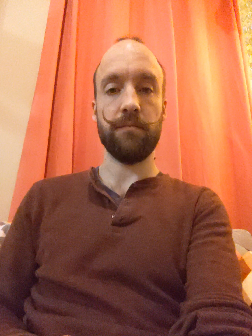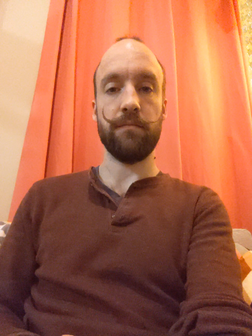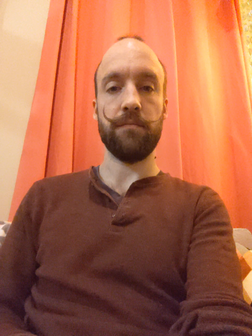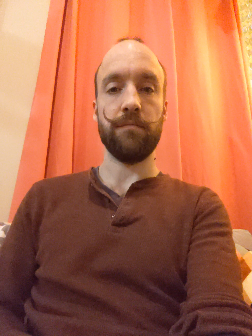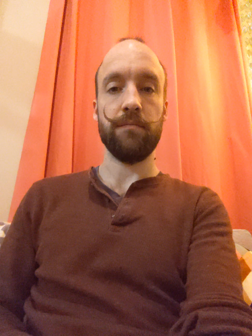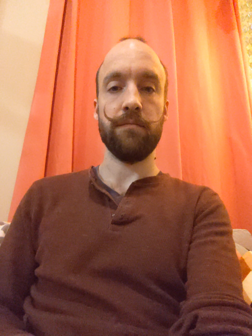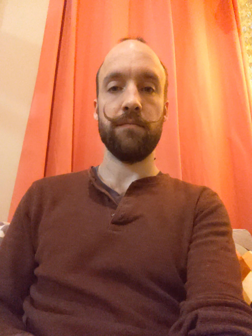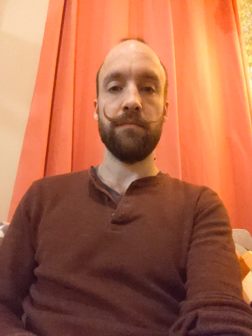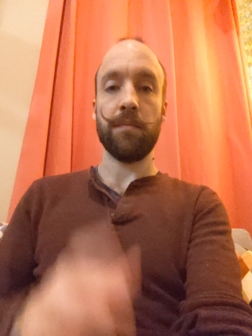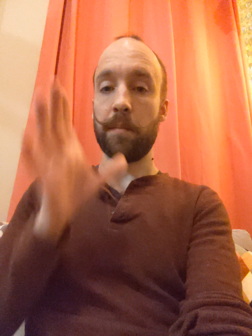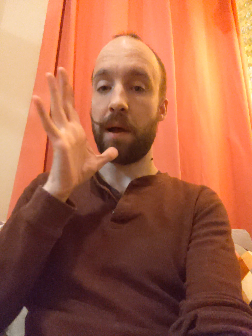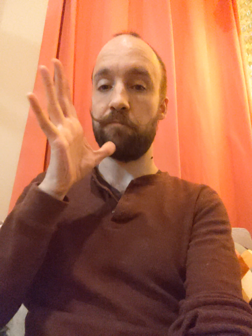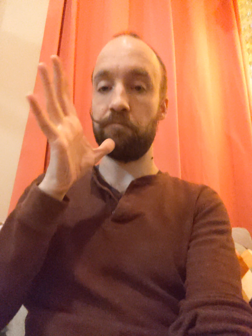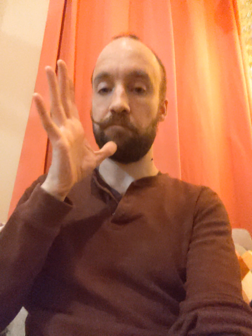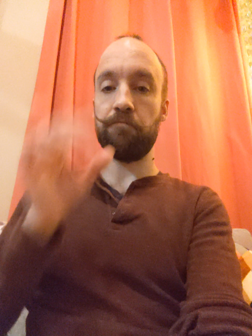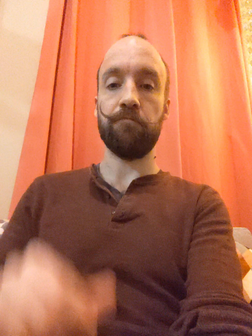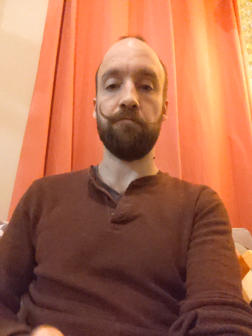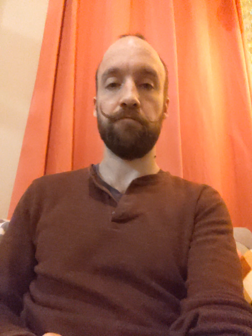mom